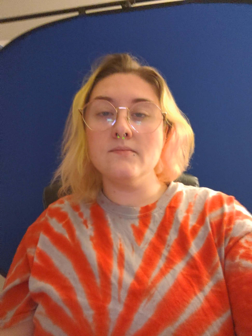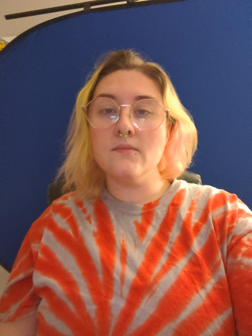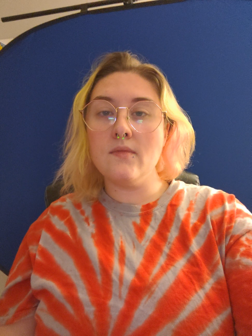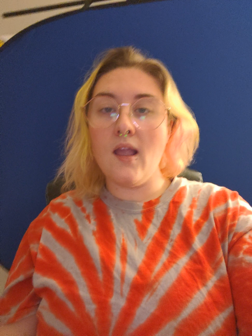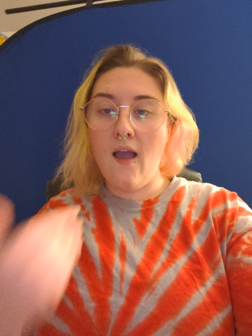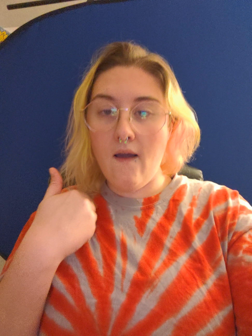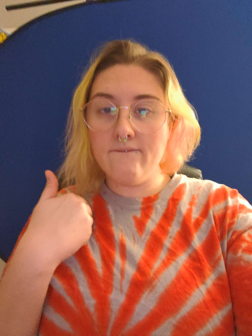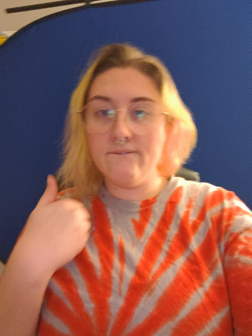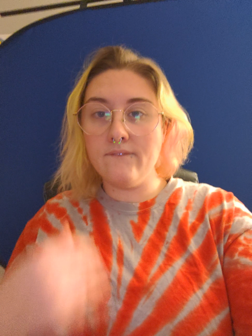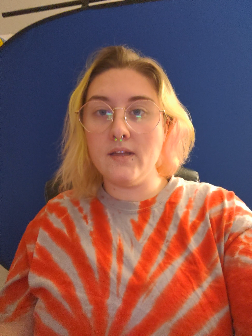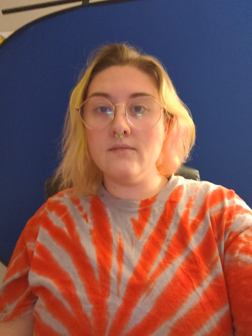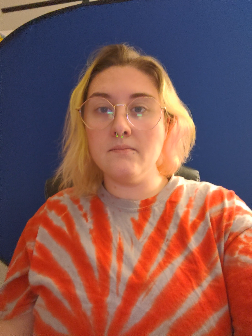have